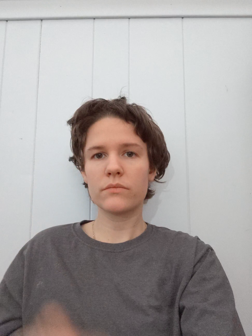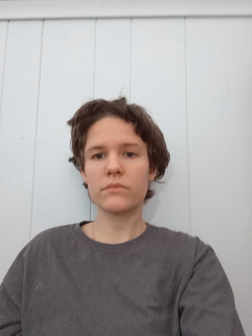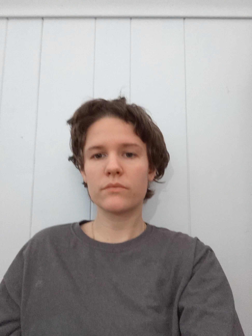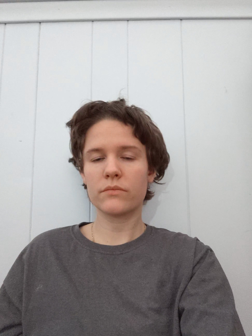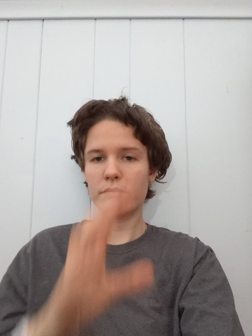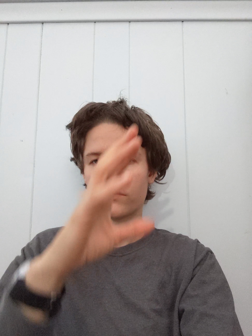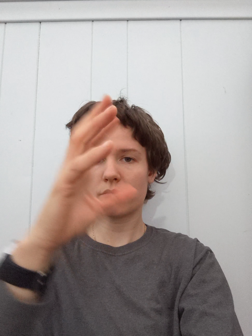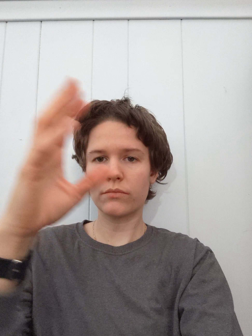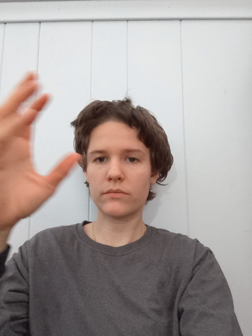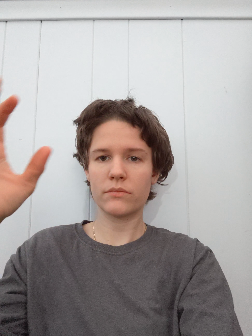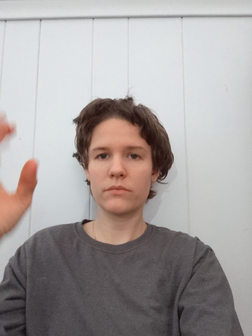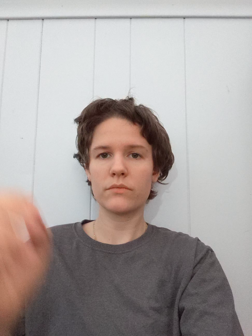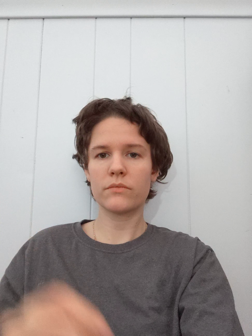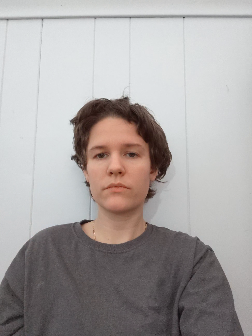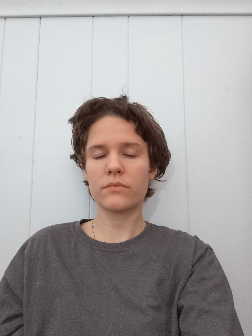cloud